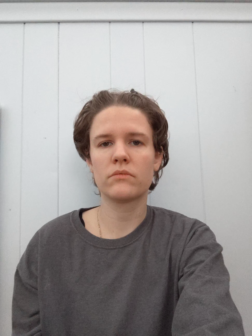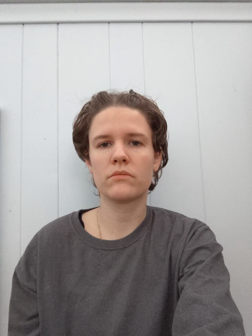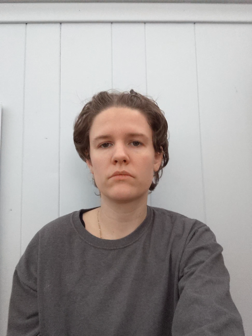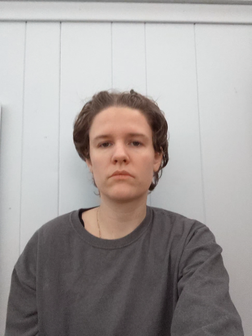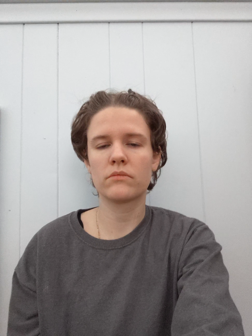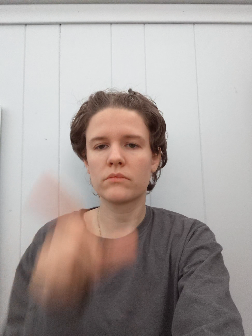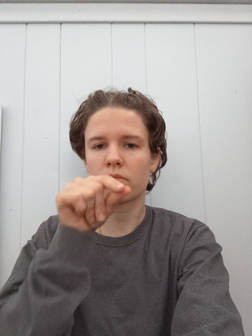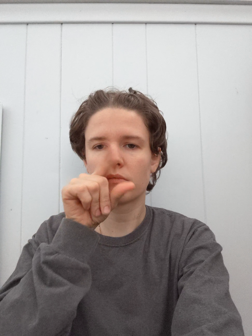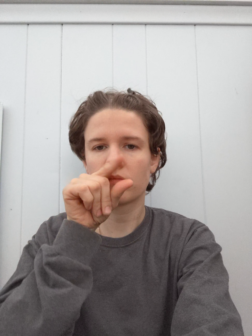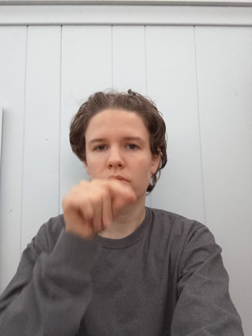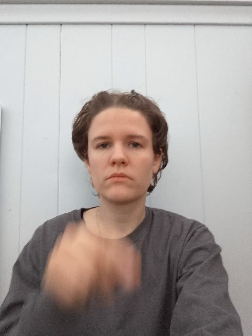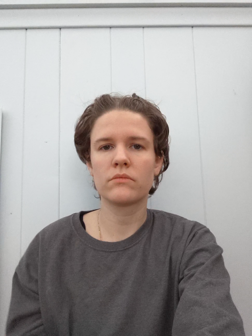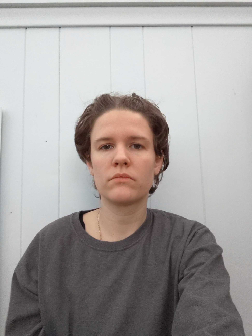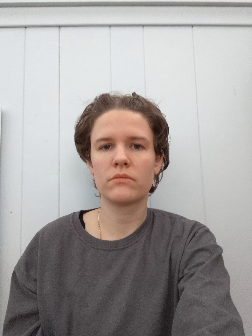bird